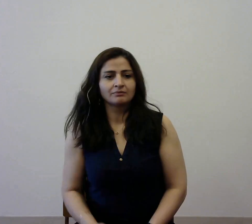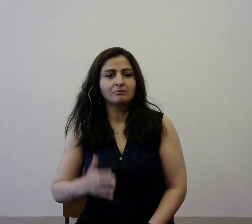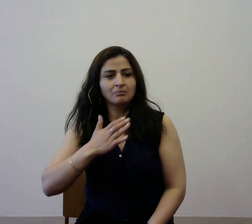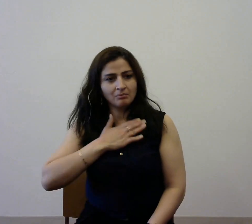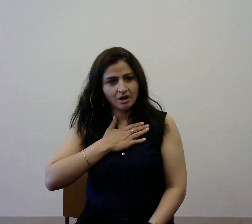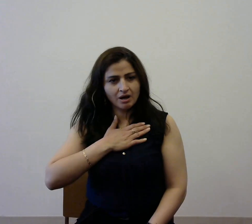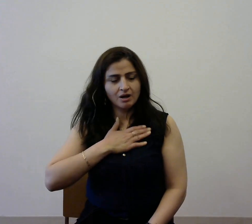mən